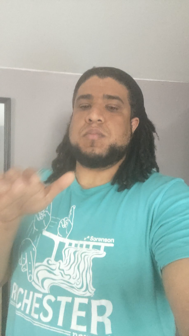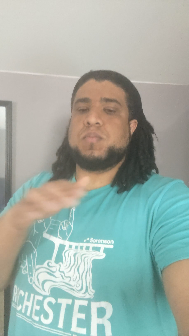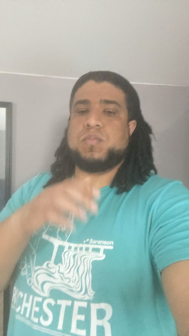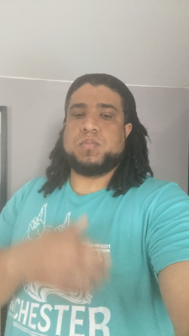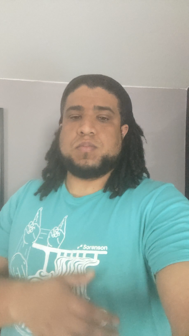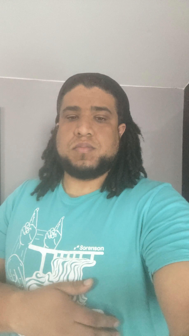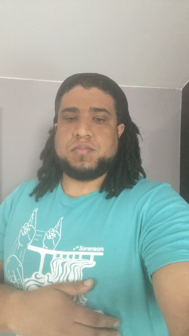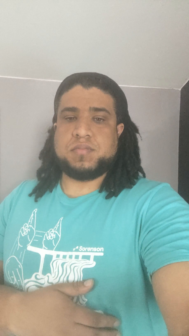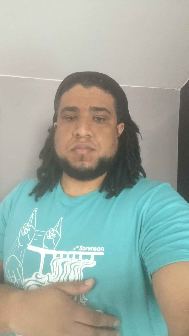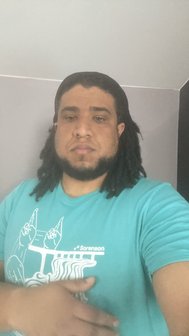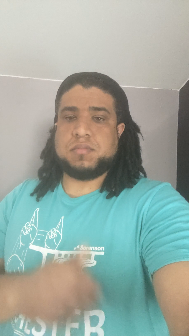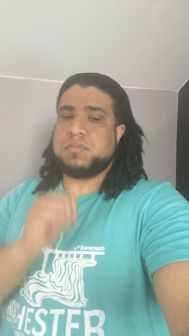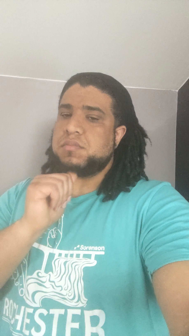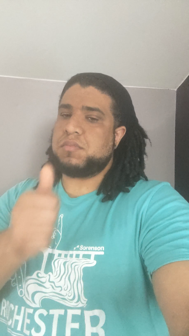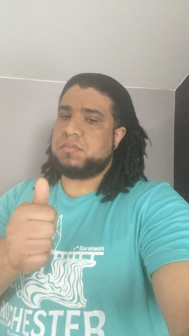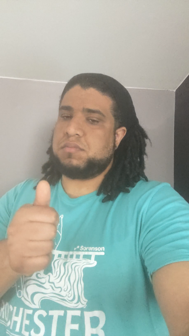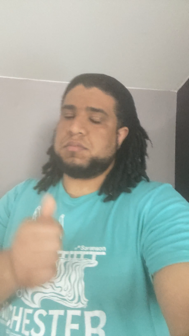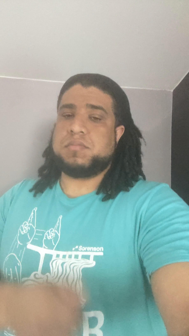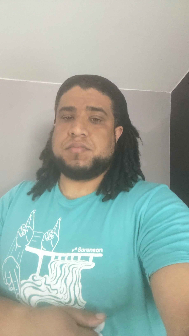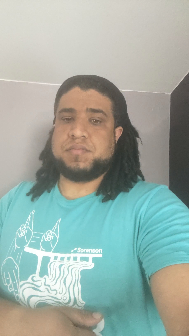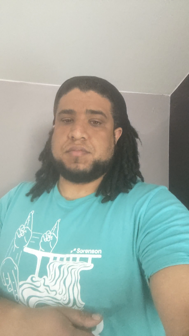don't